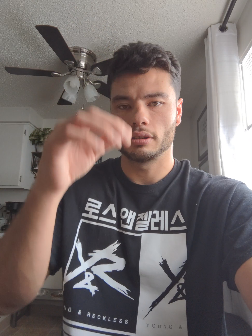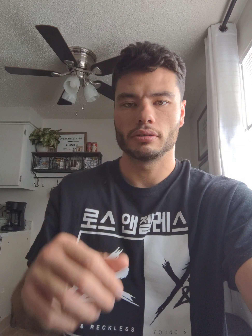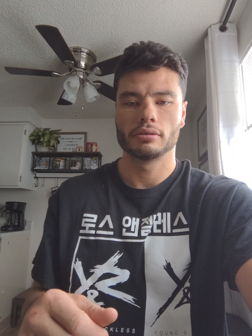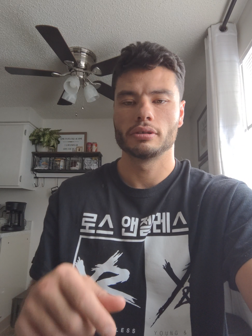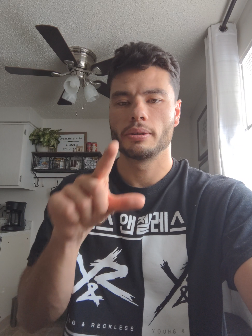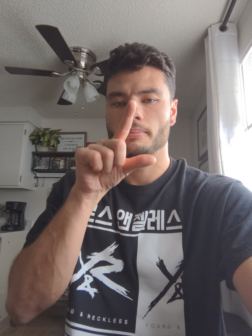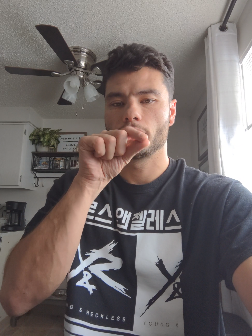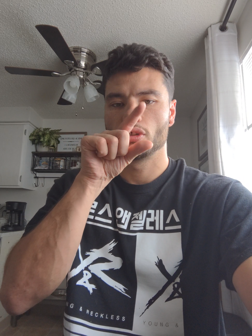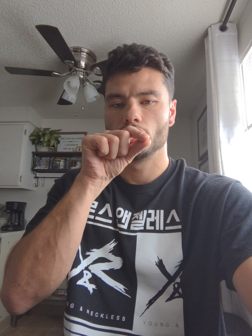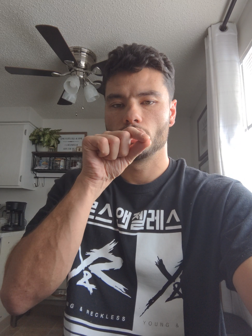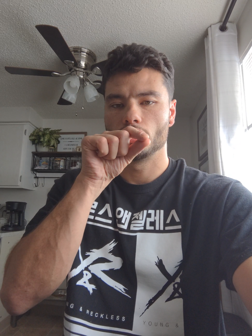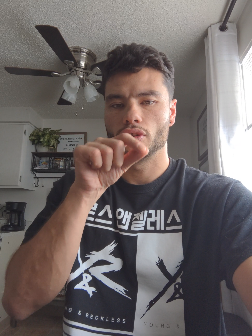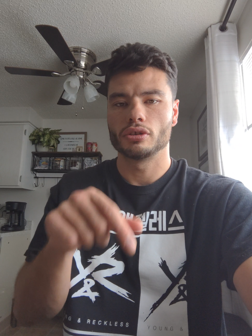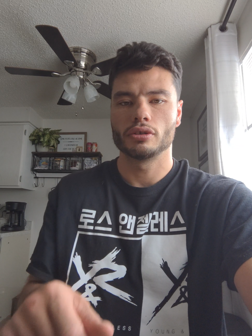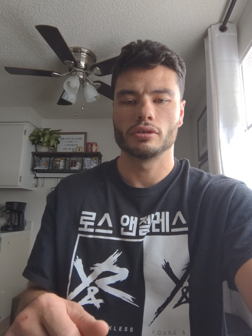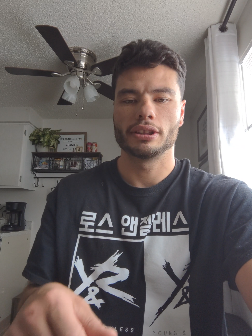bird